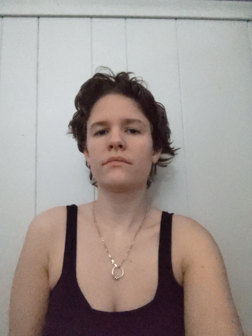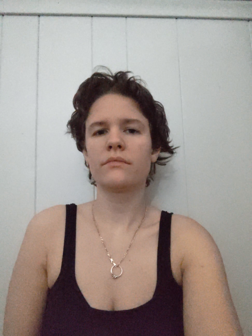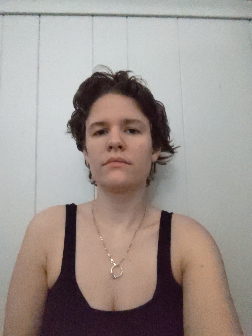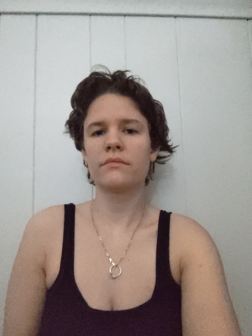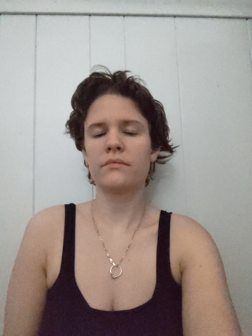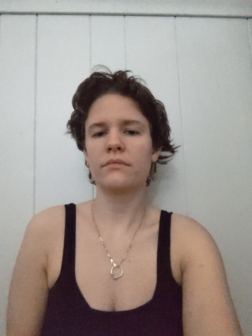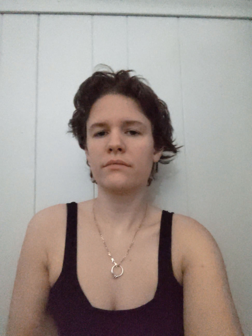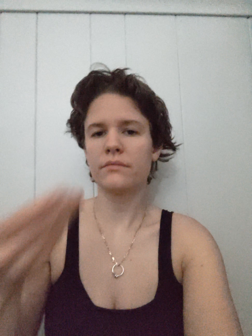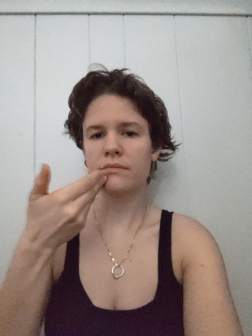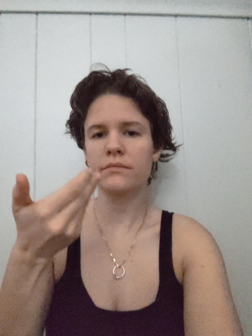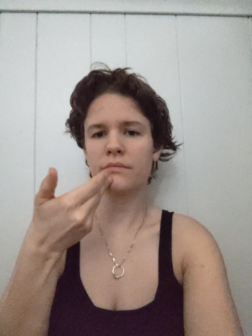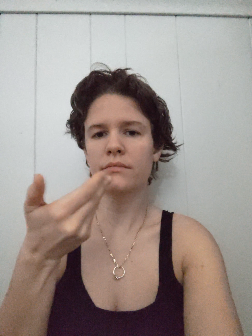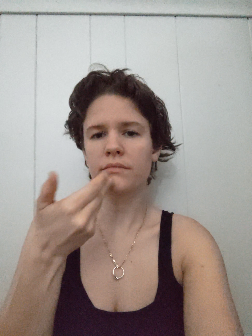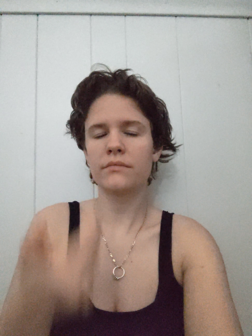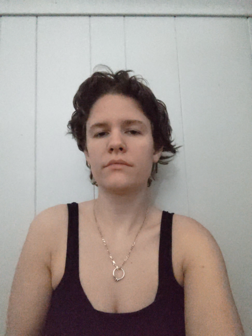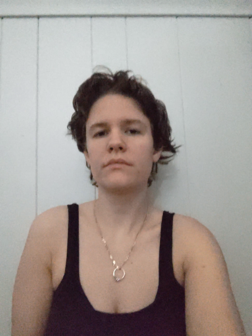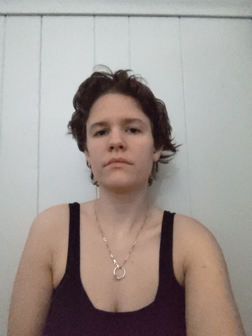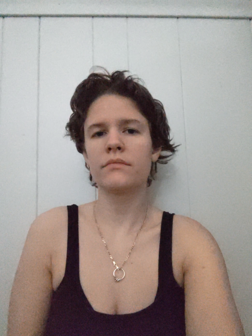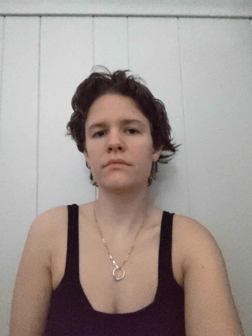pizza